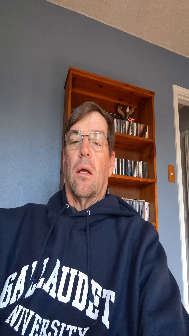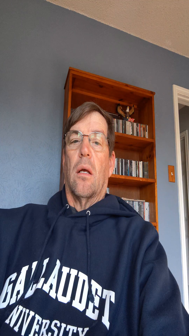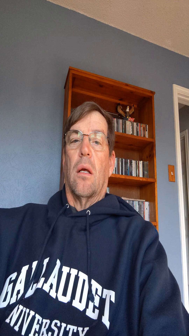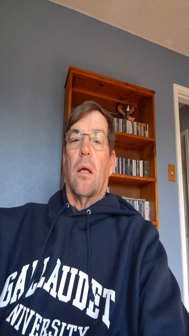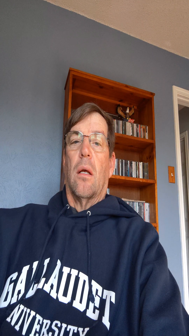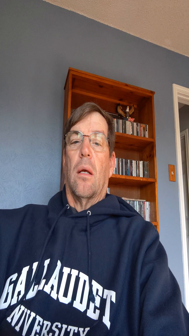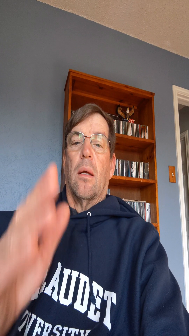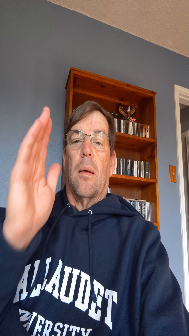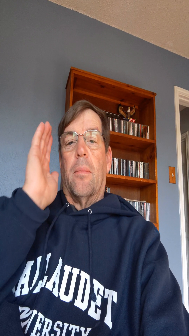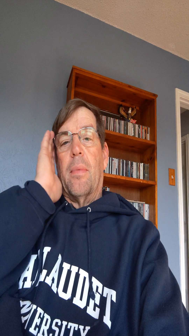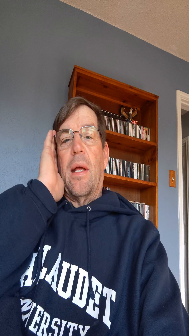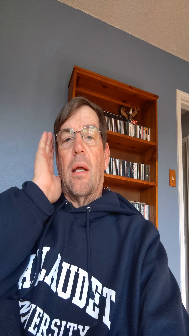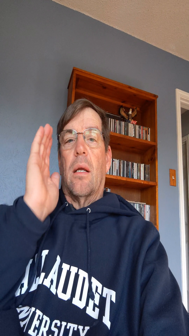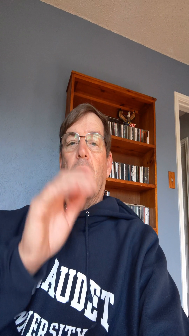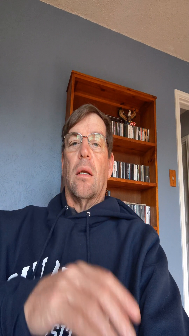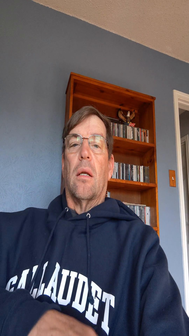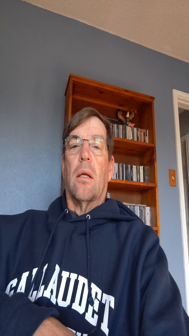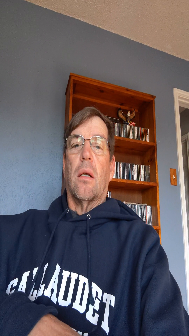bed